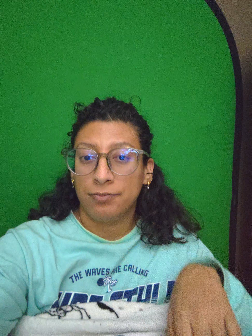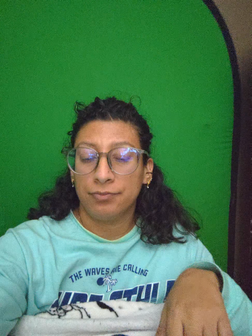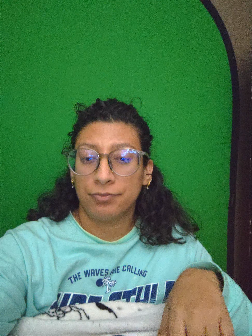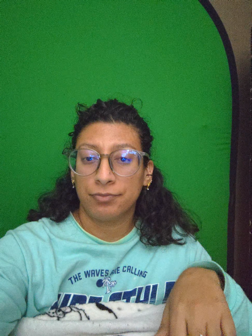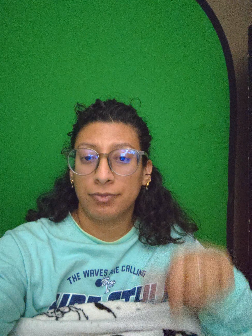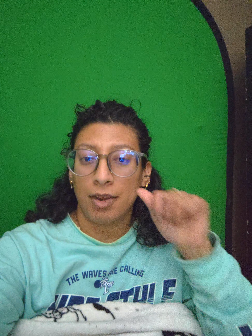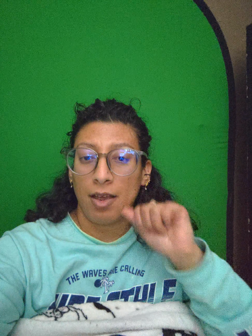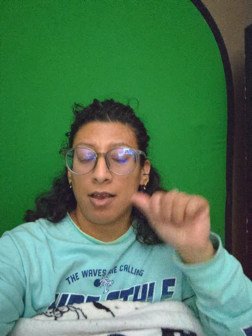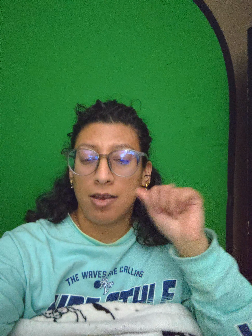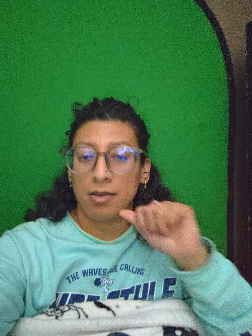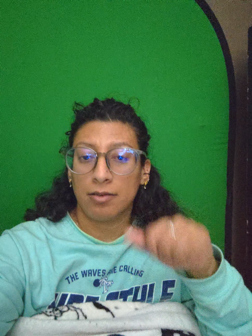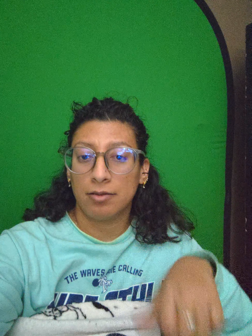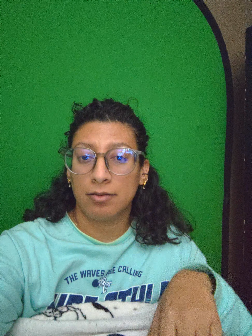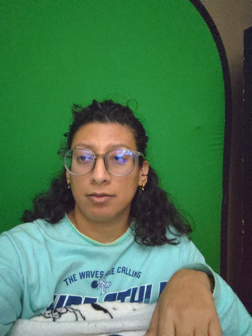aunt